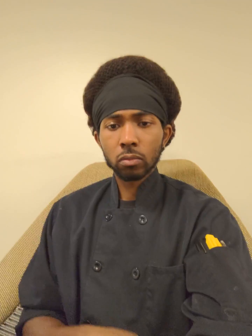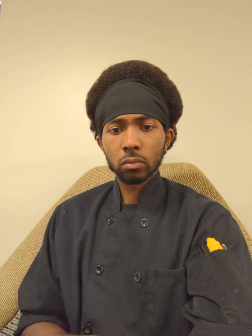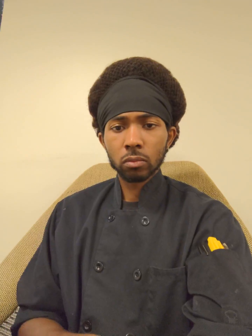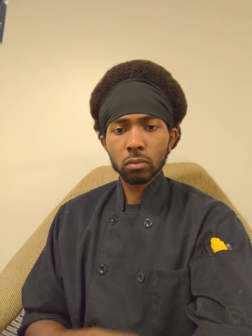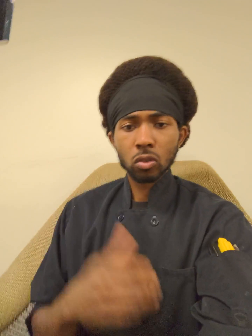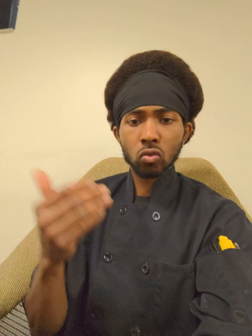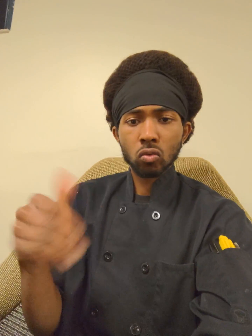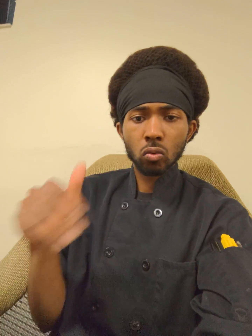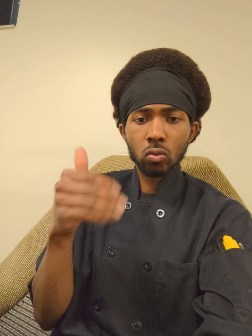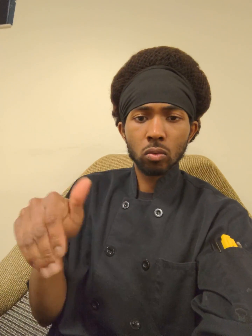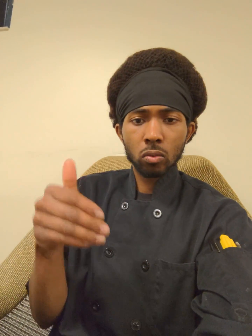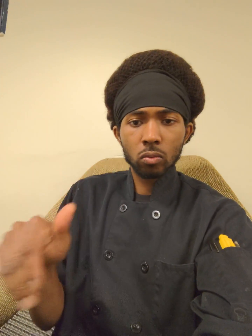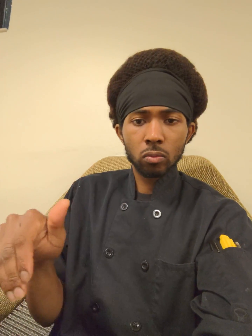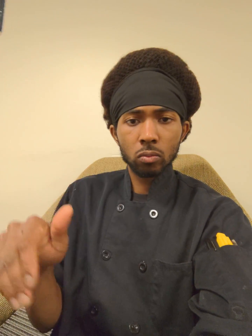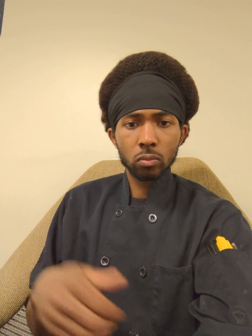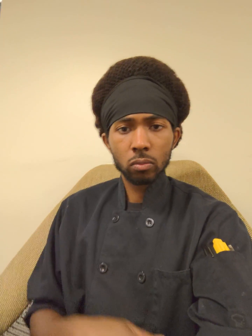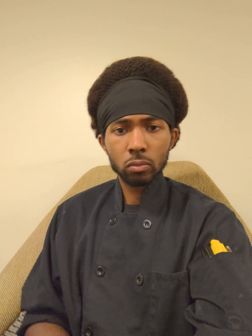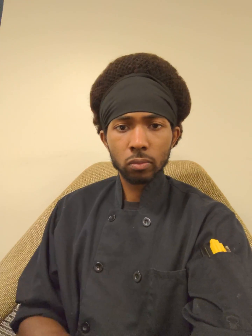shorts